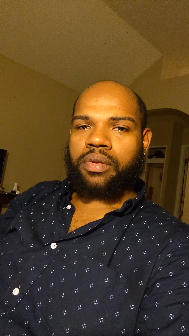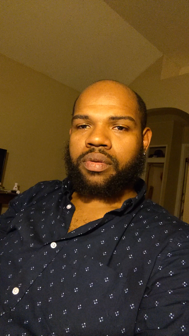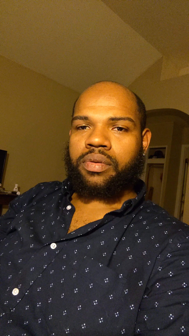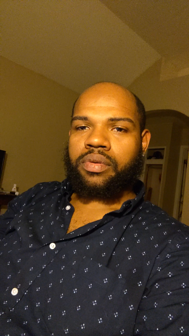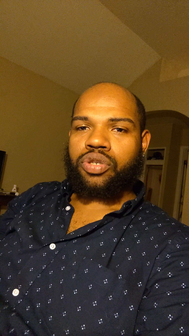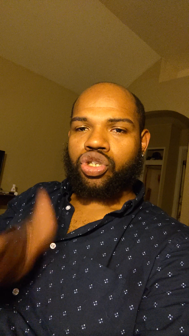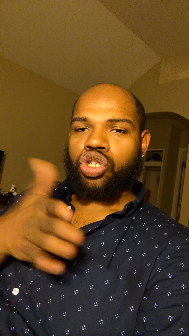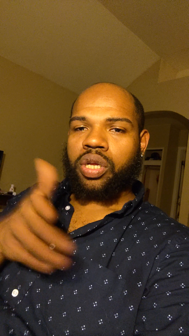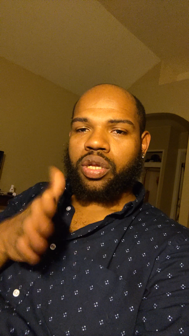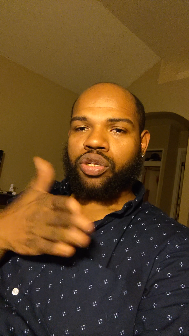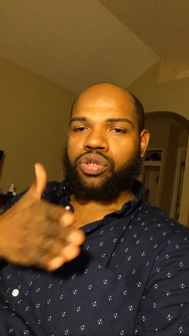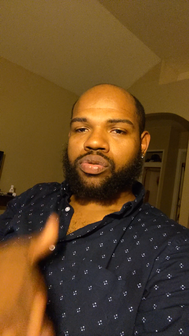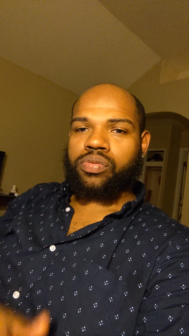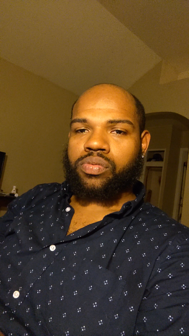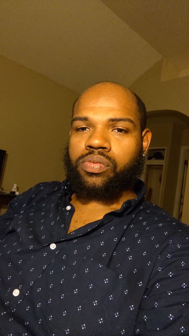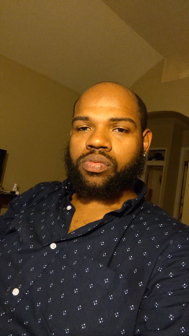share